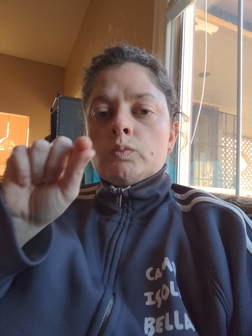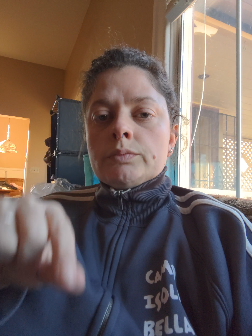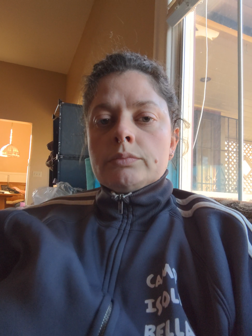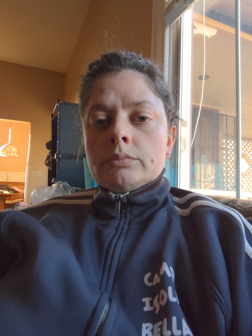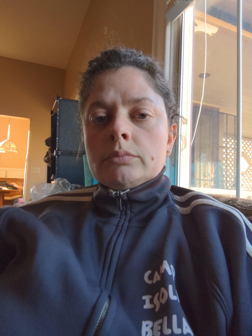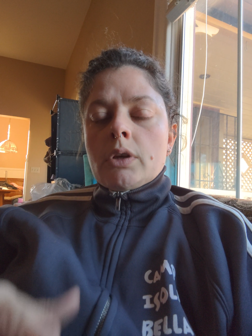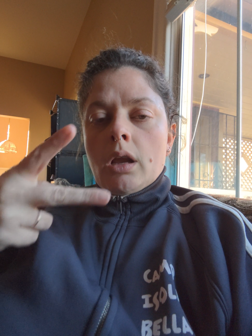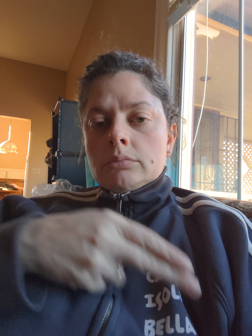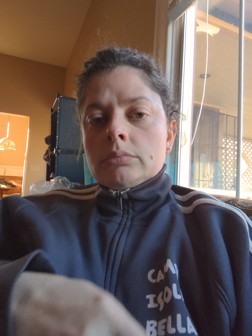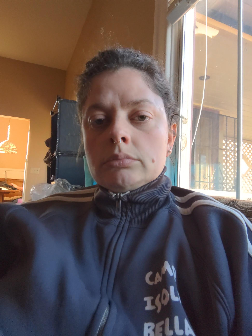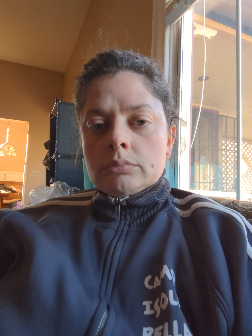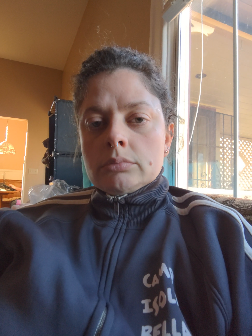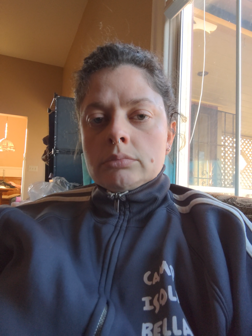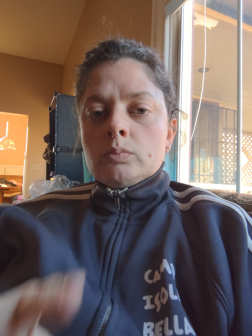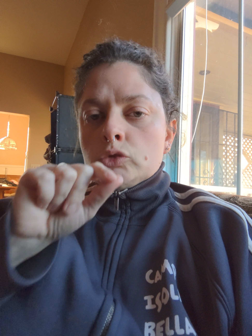cut